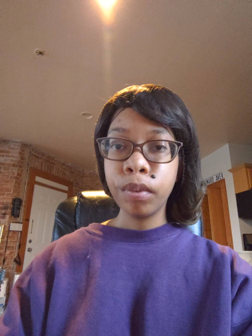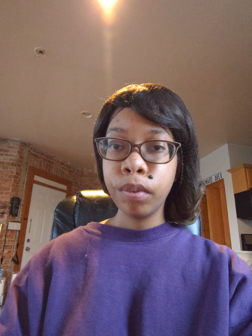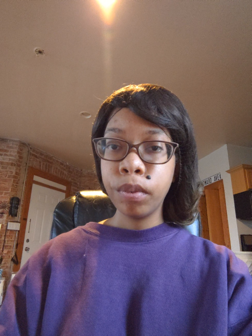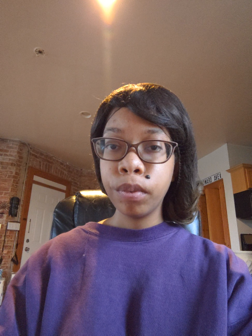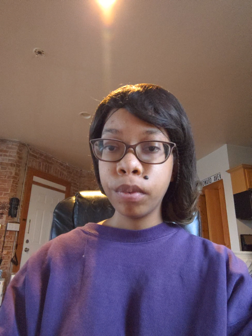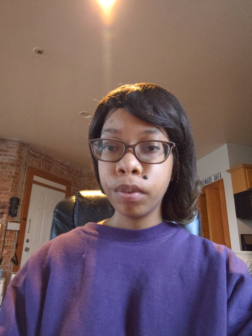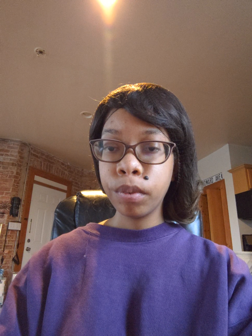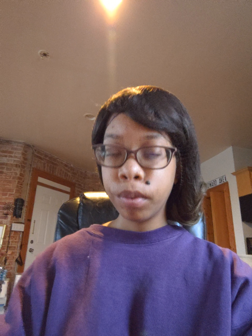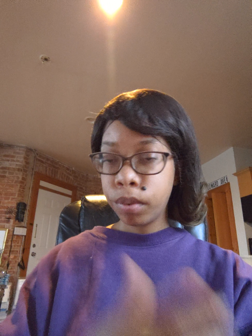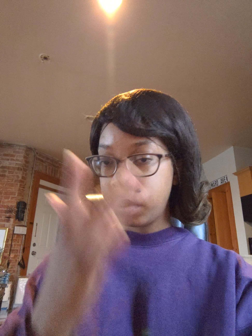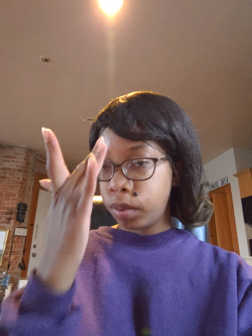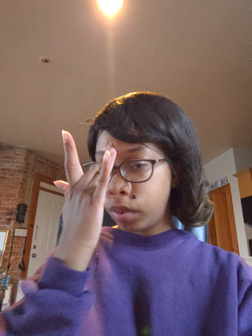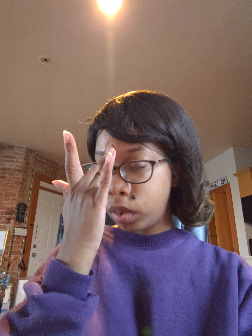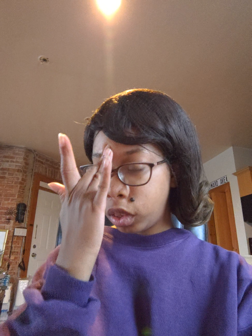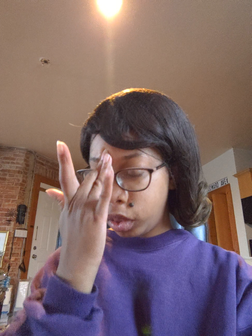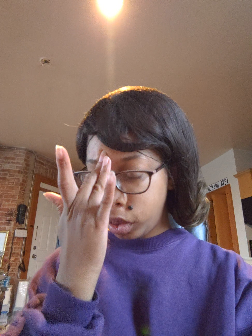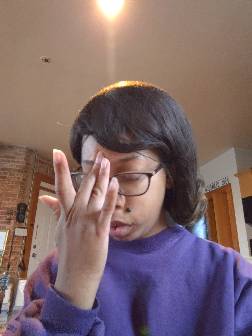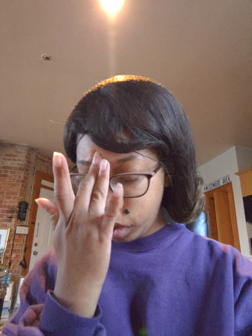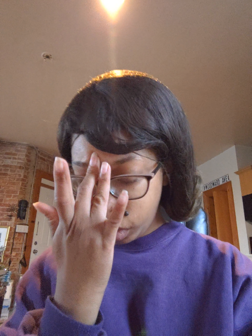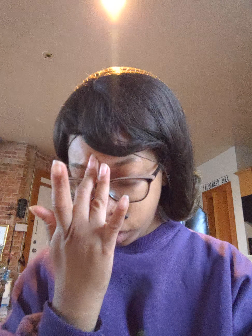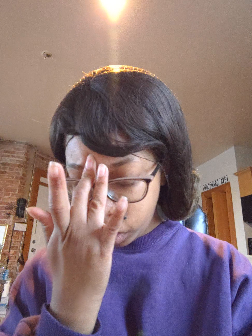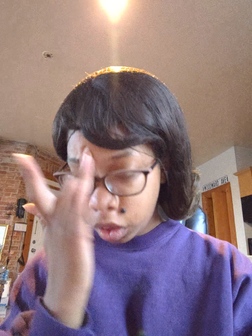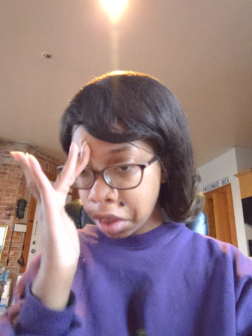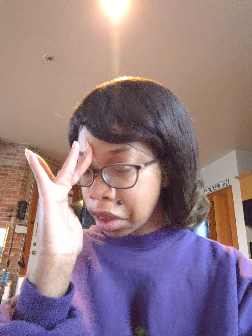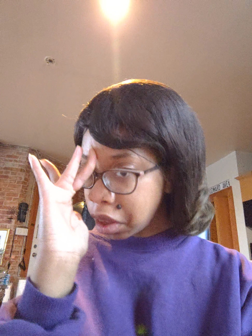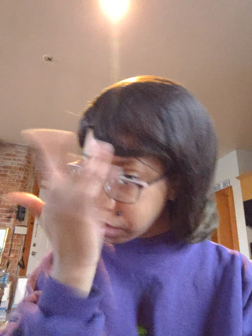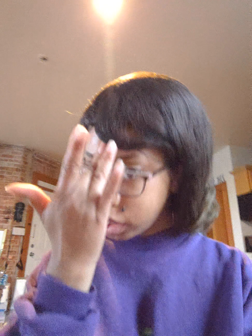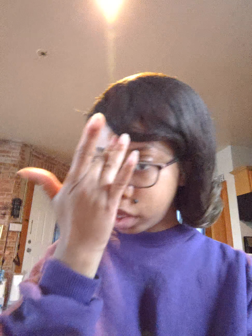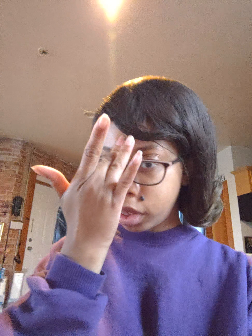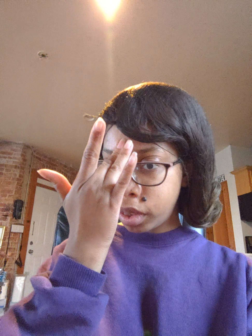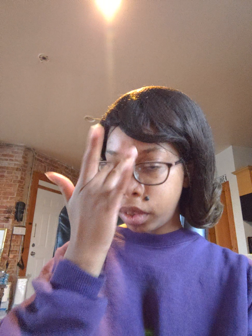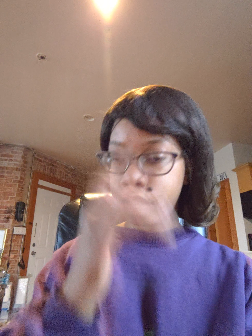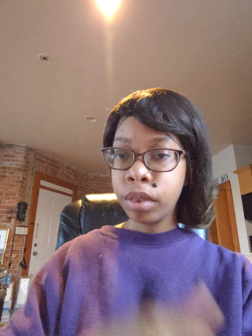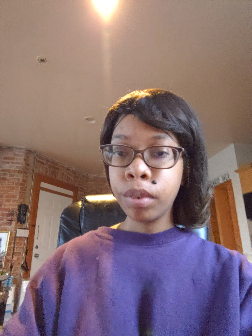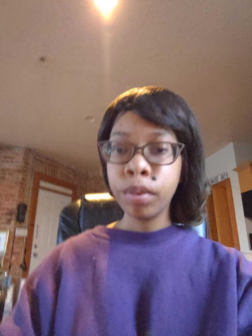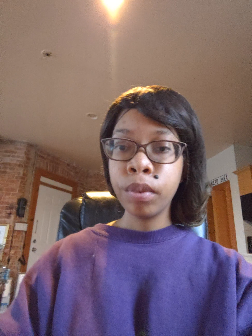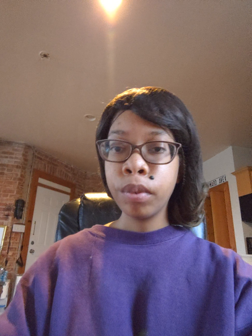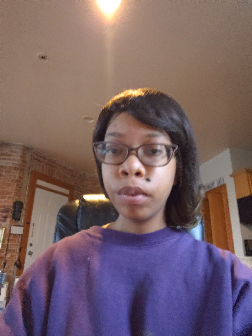sick